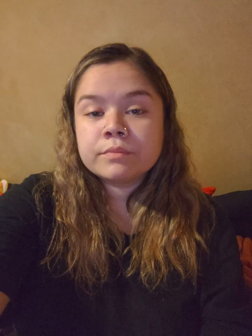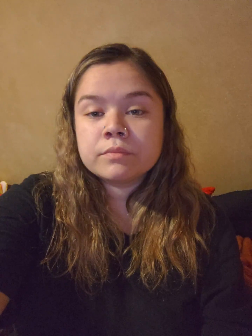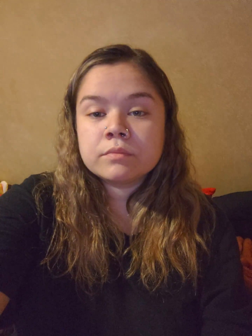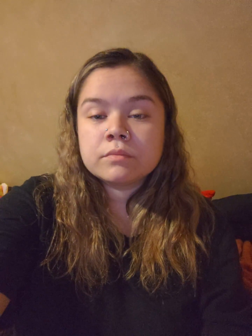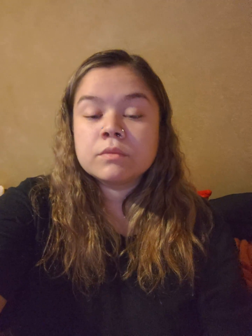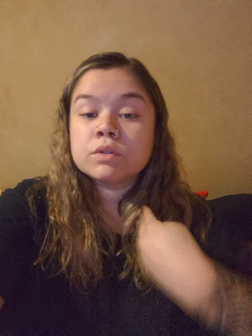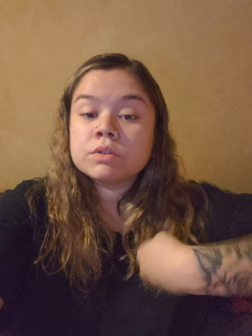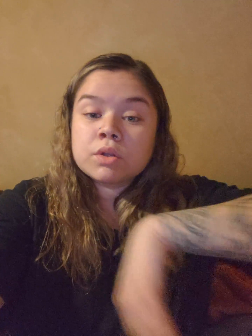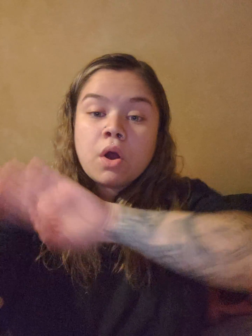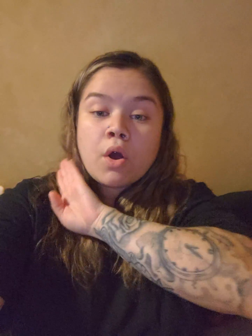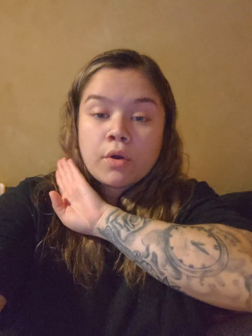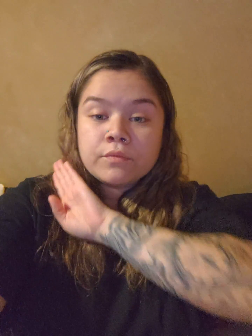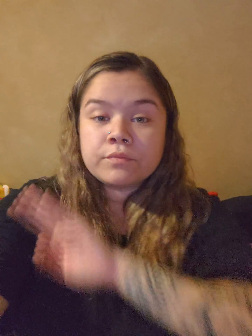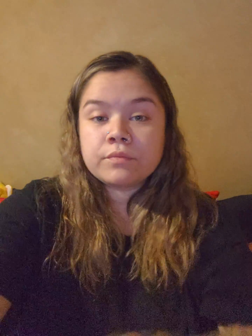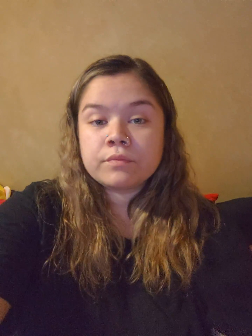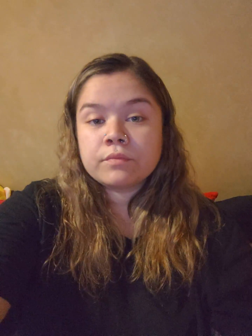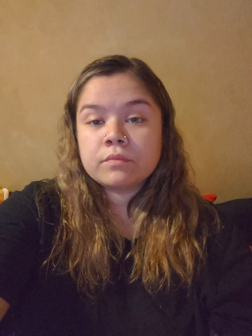scarf